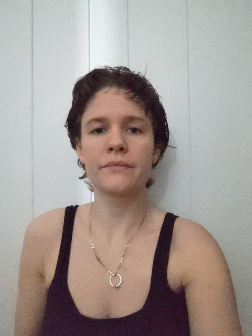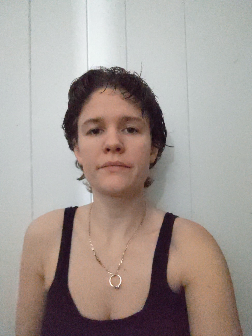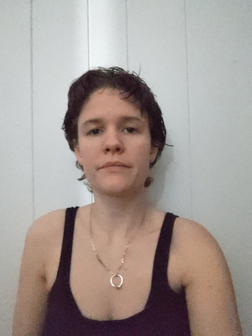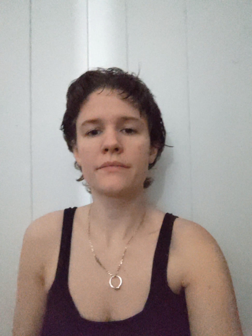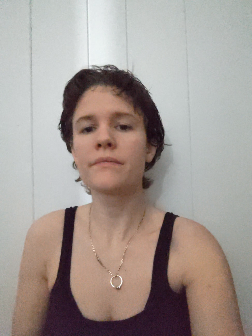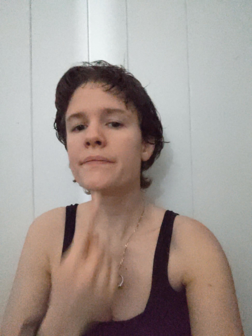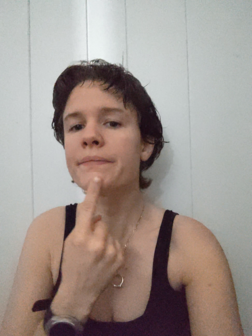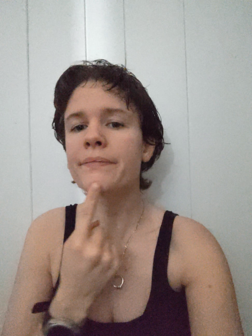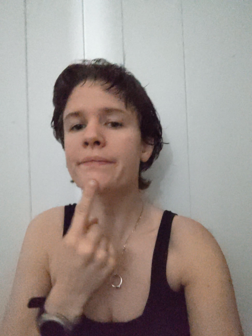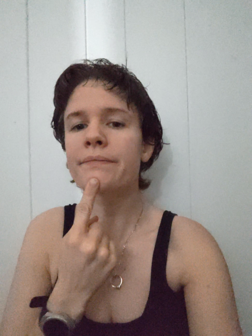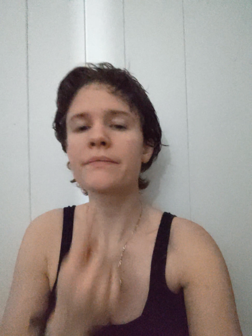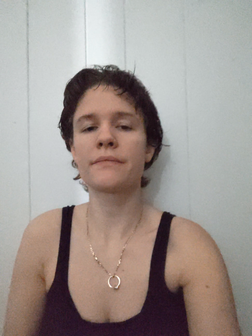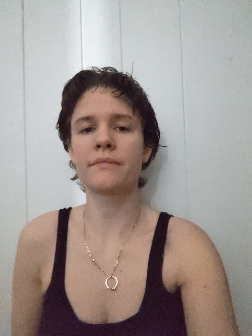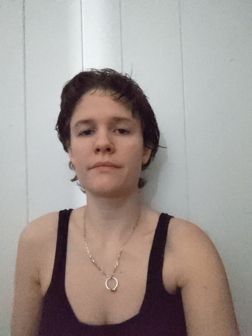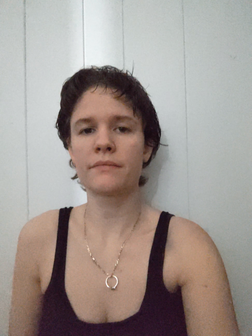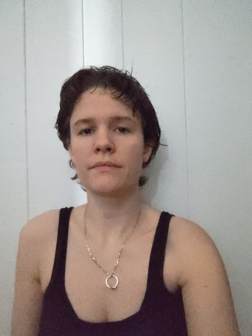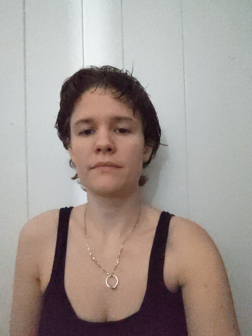chin